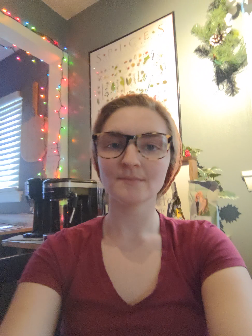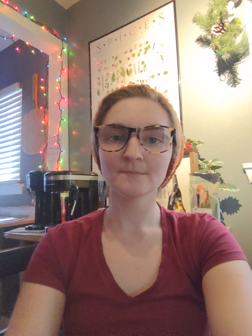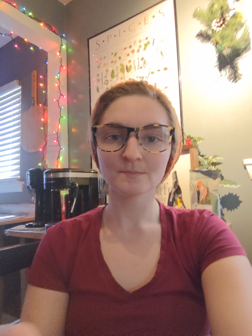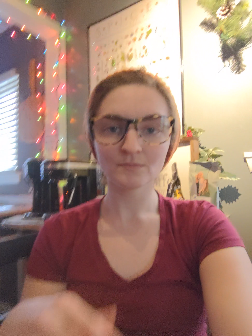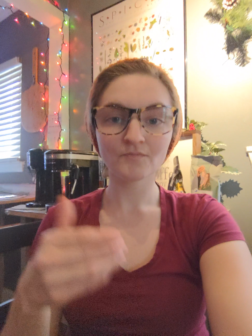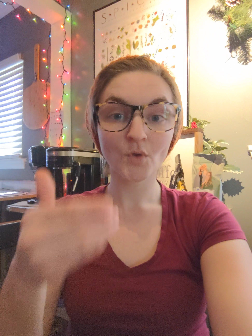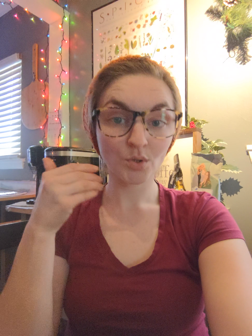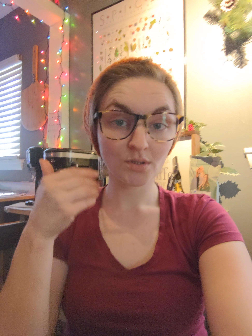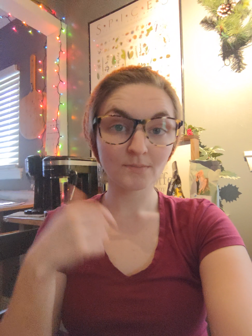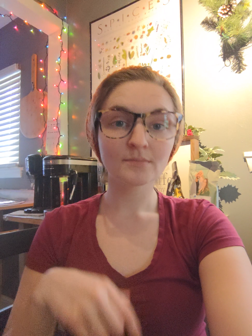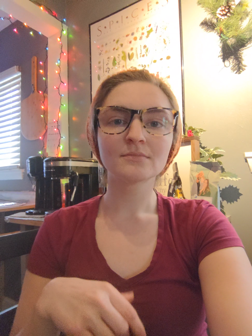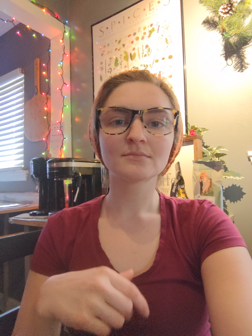before